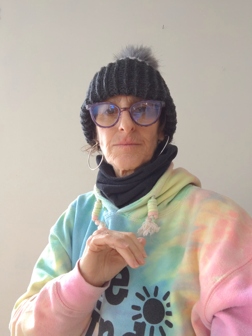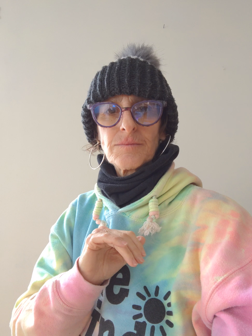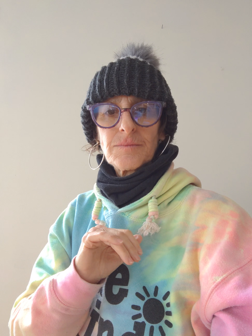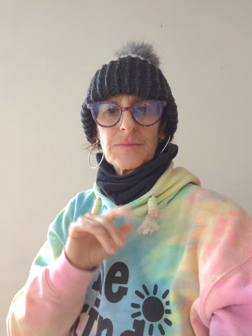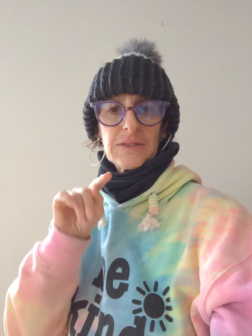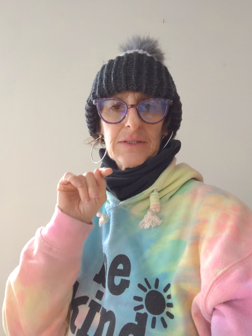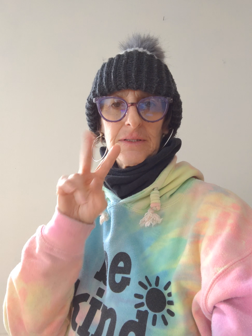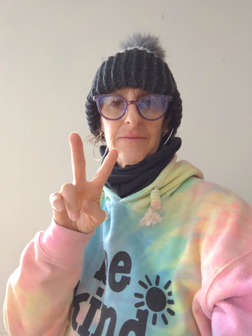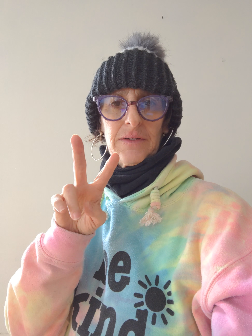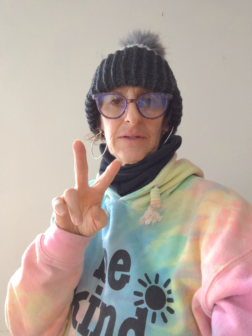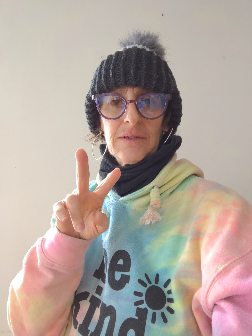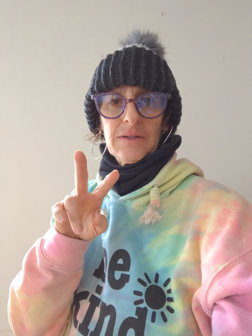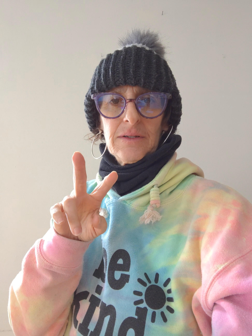TV